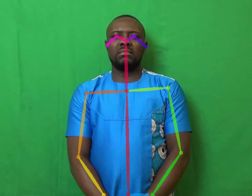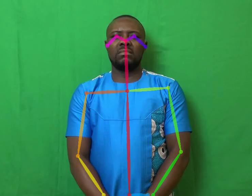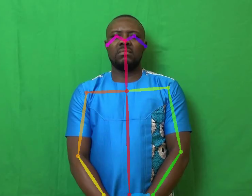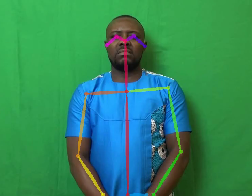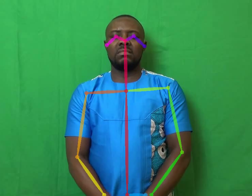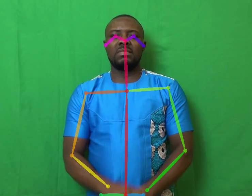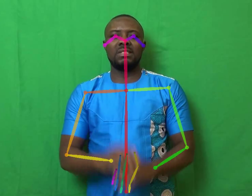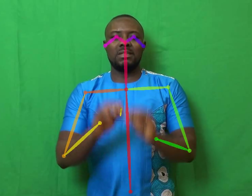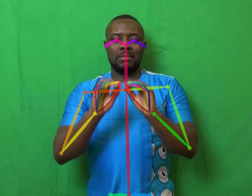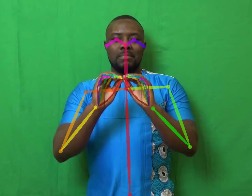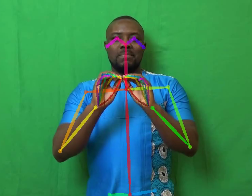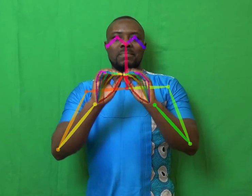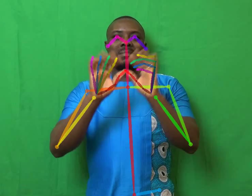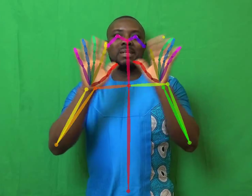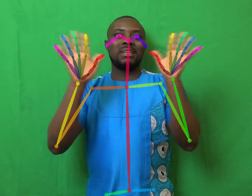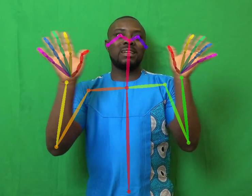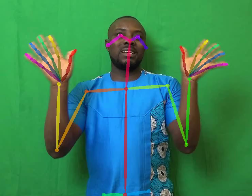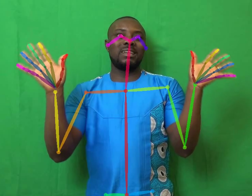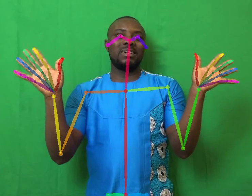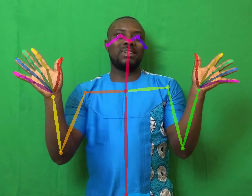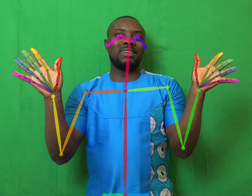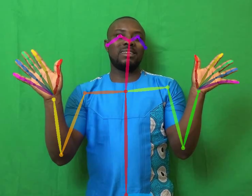bright